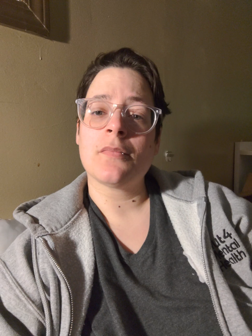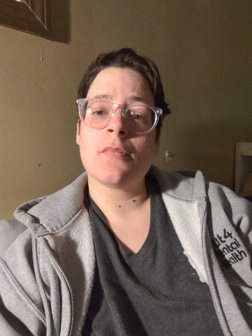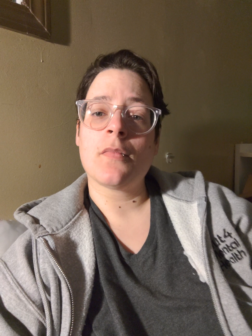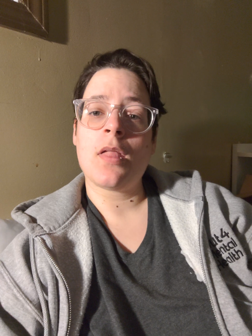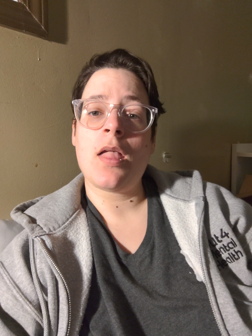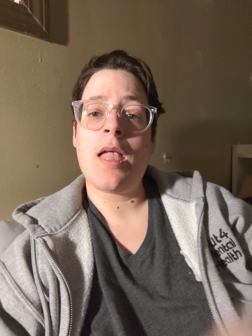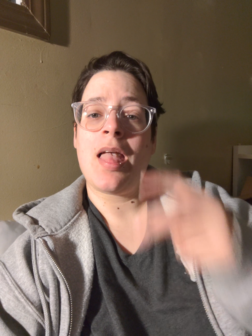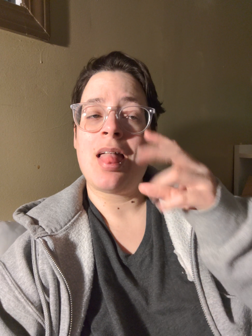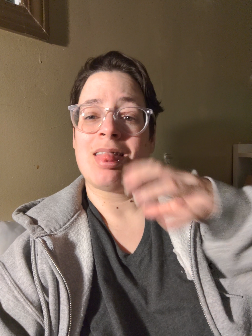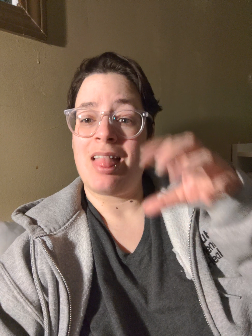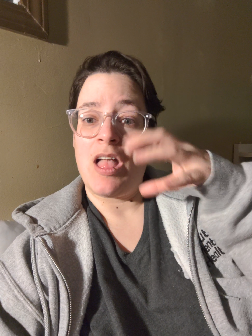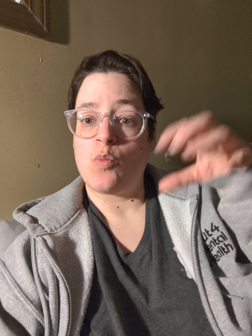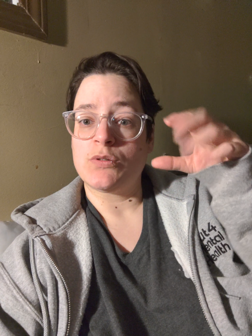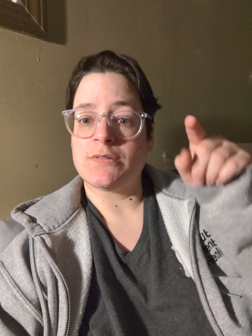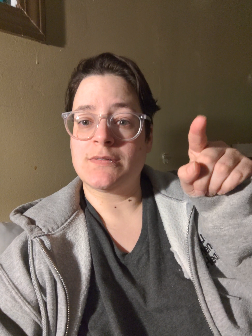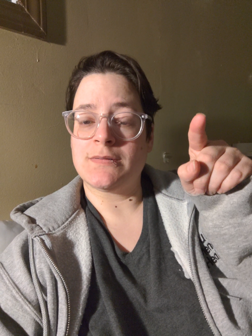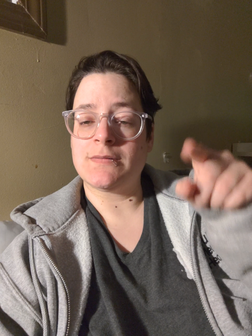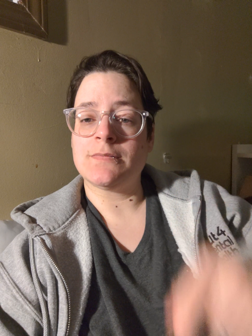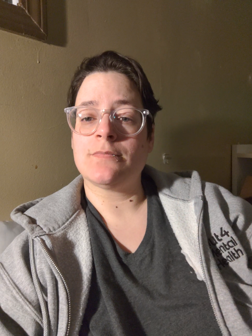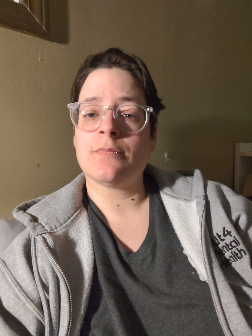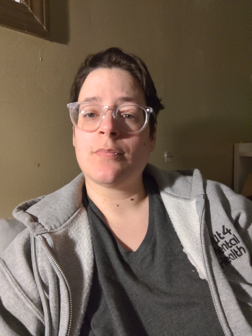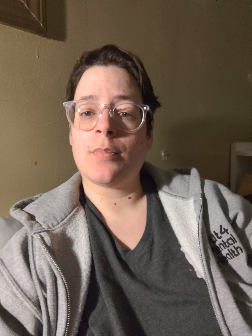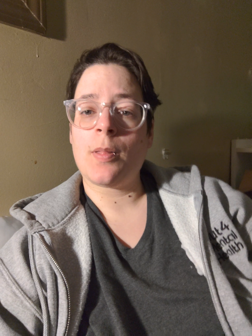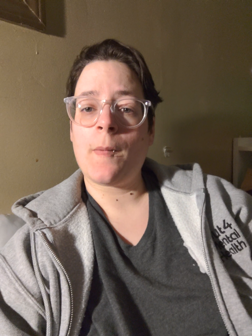cloud